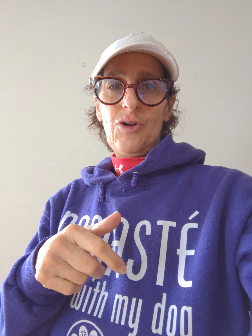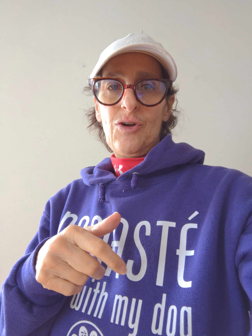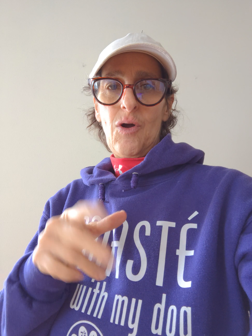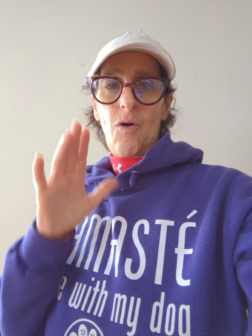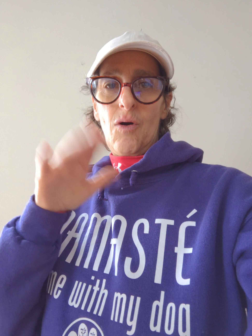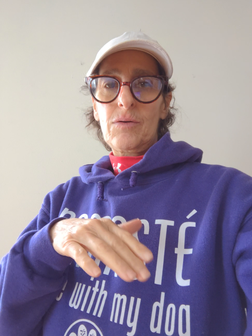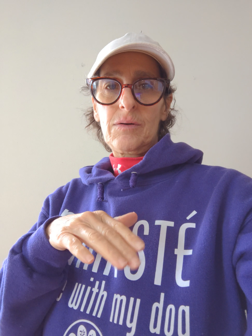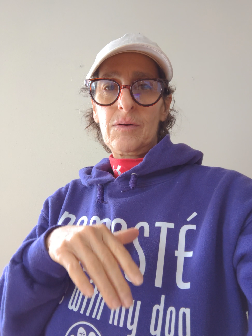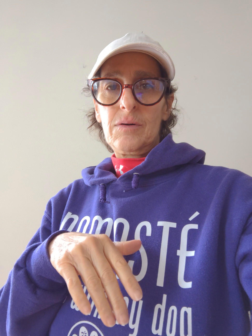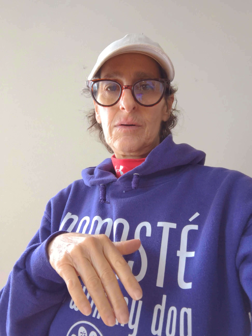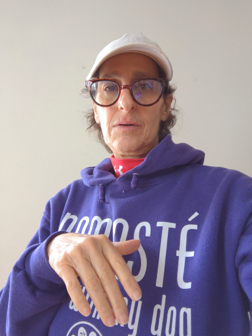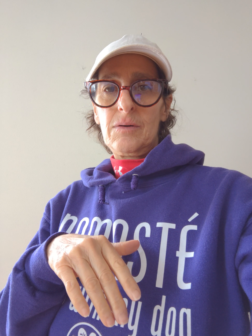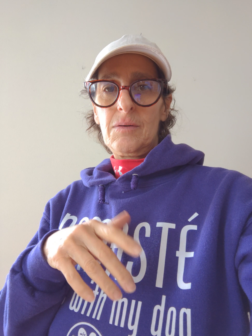on